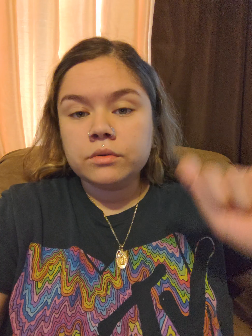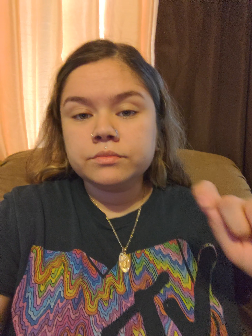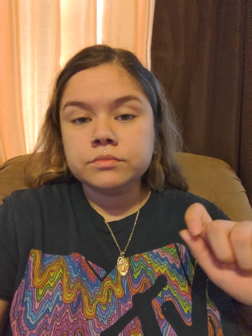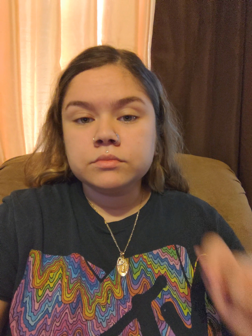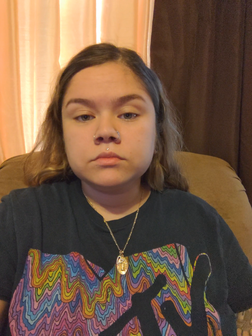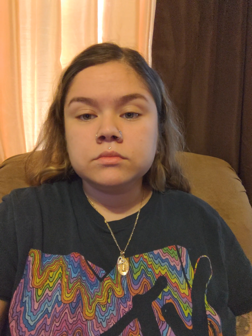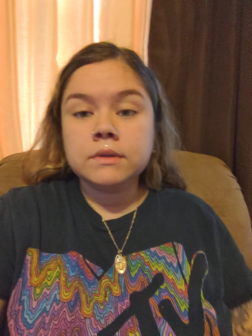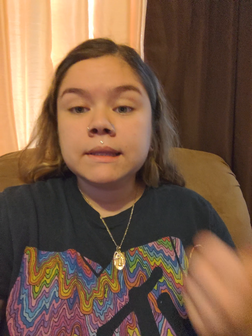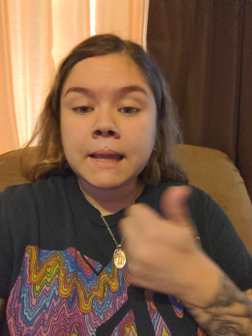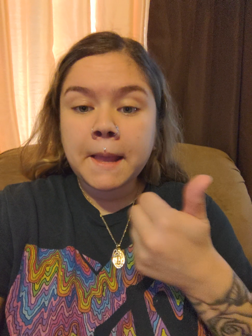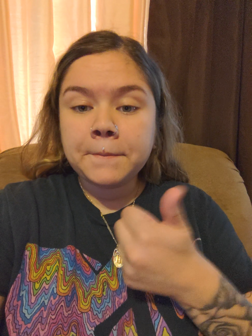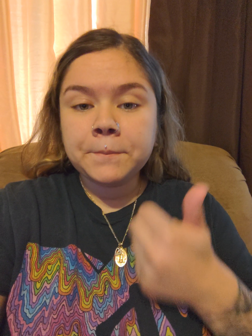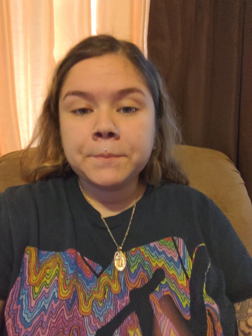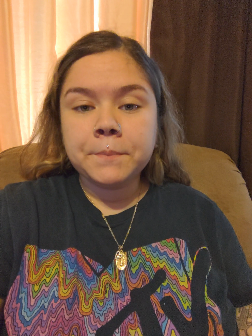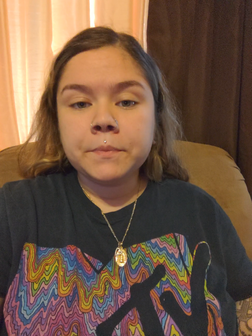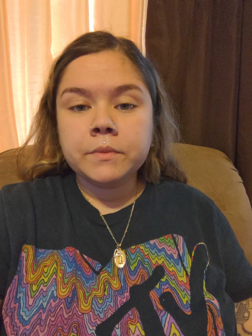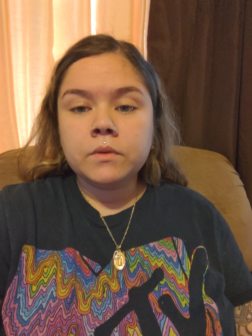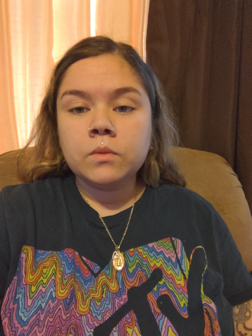game